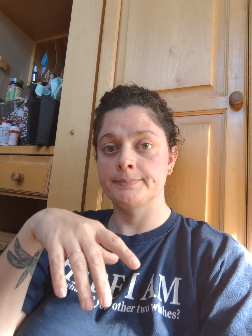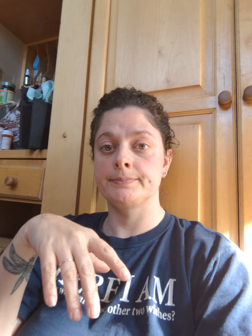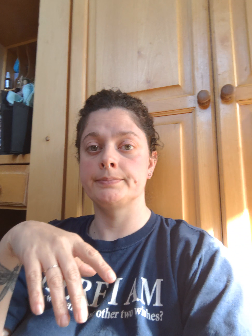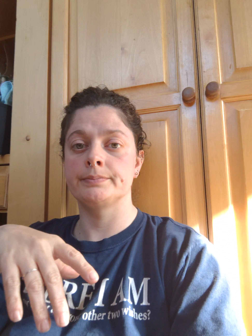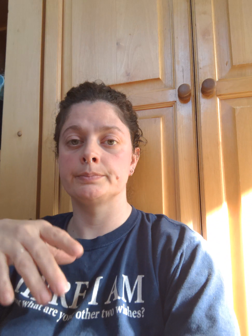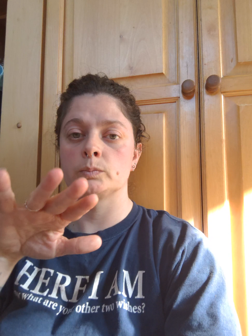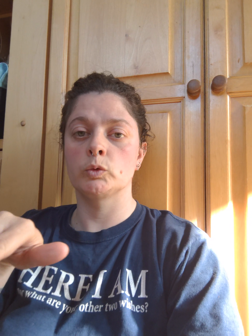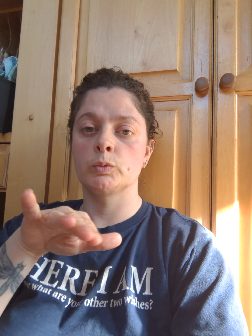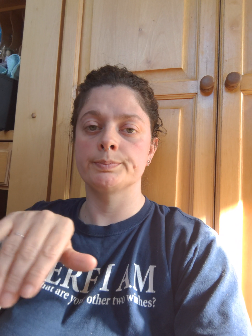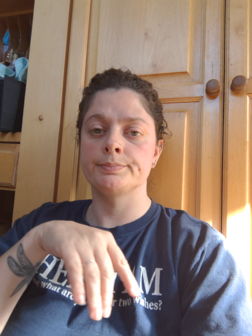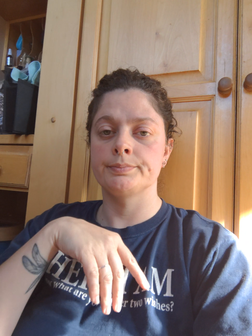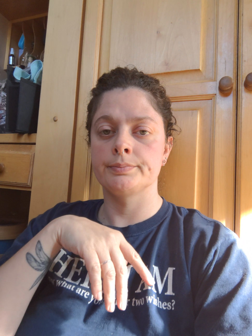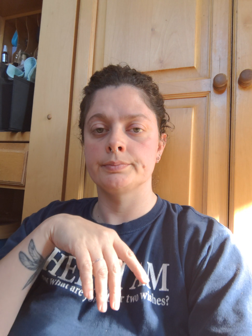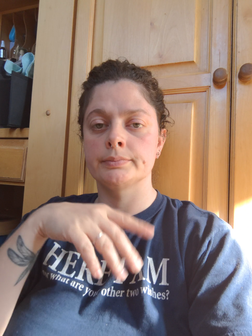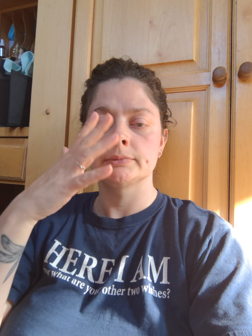pool